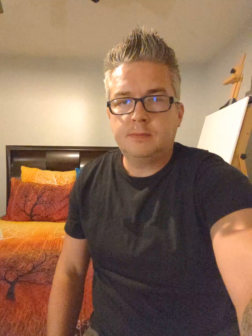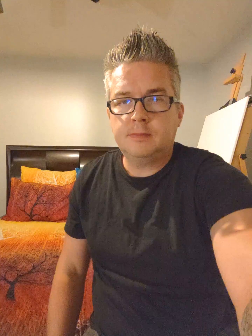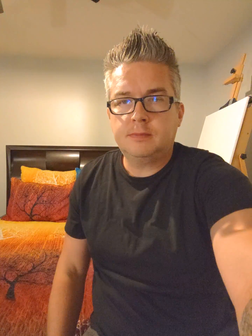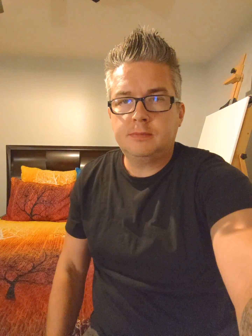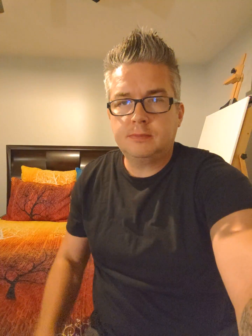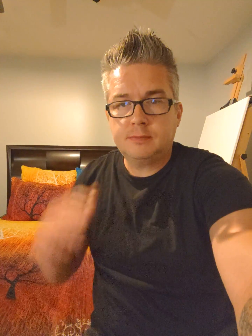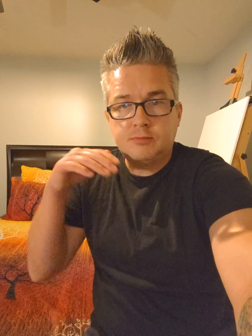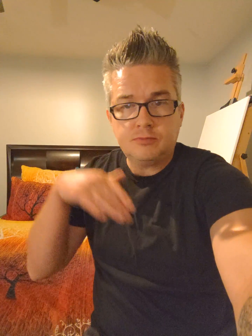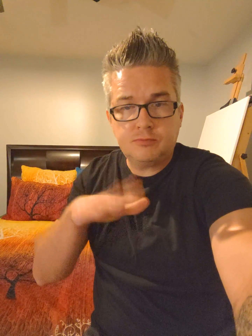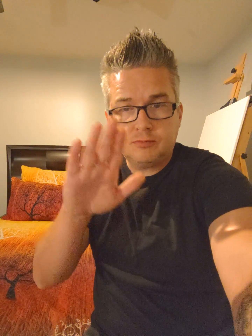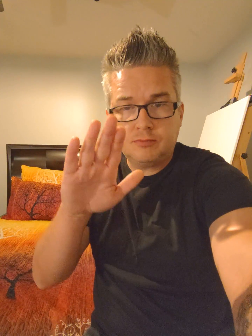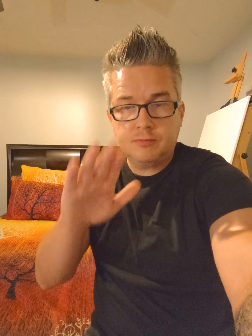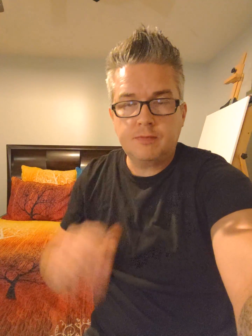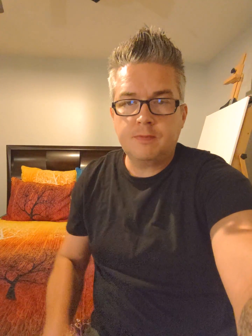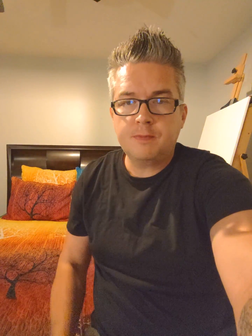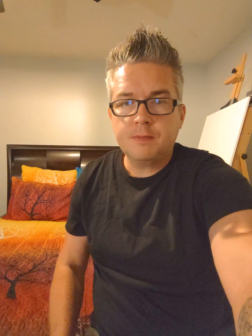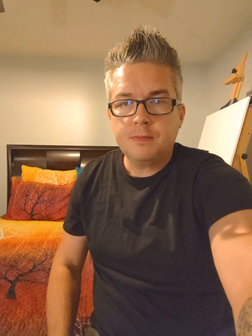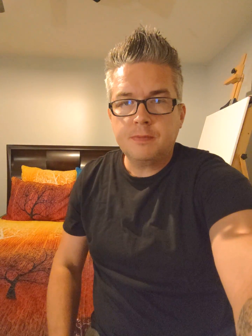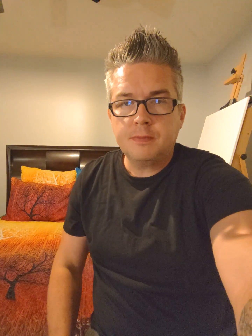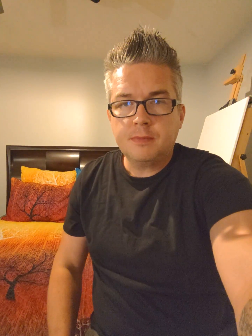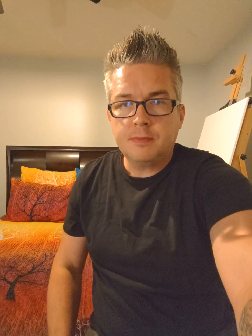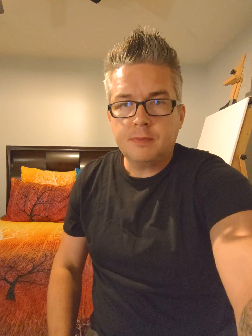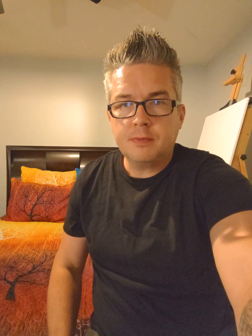enter